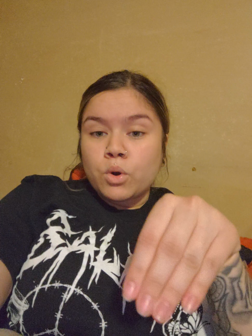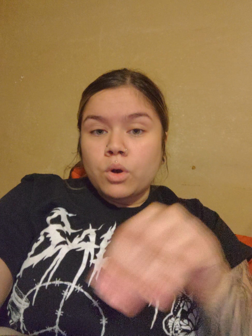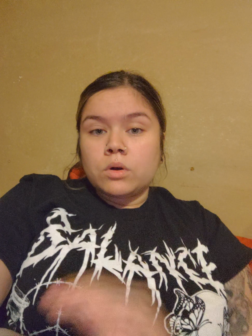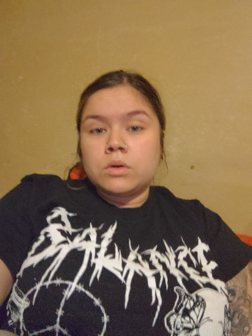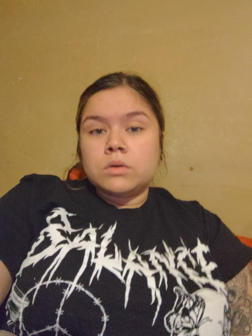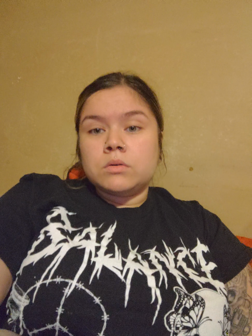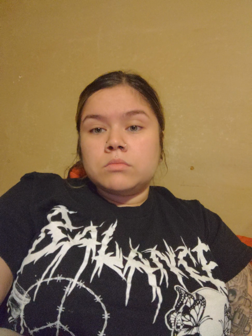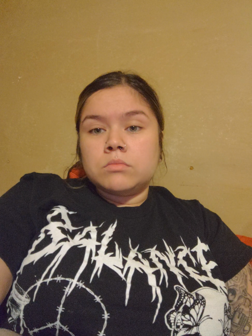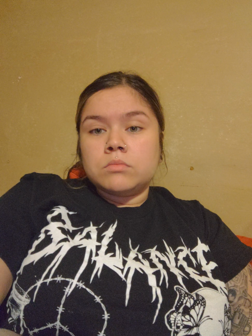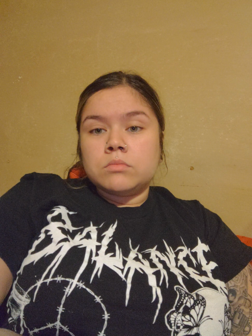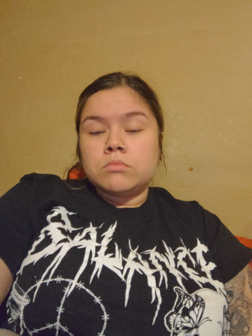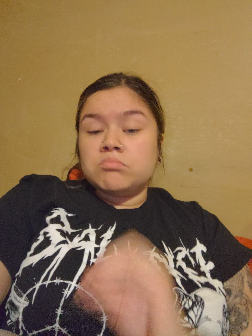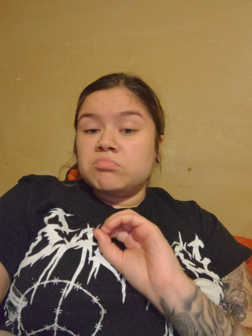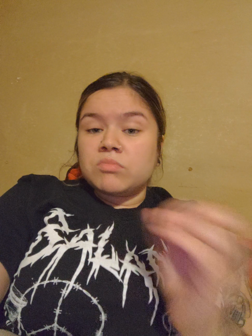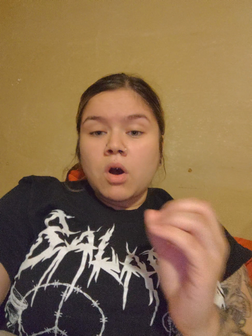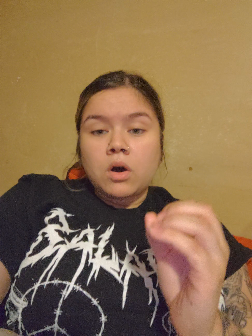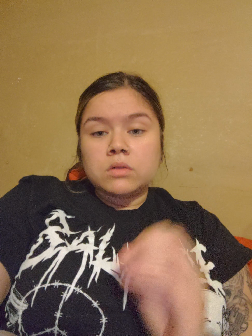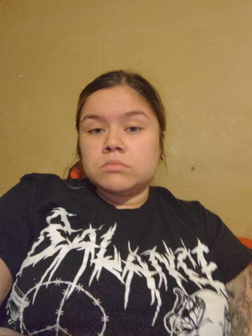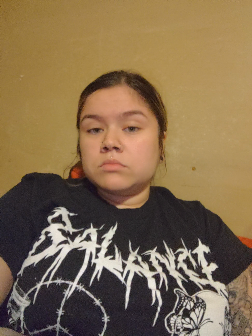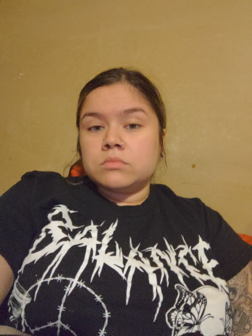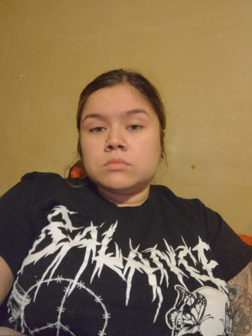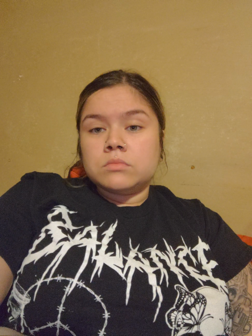none